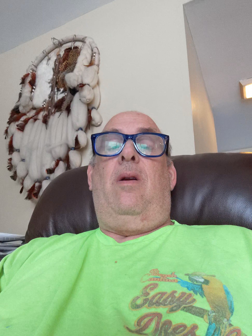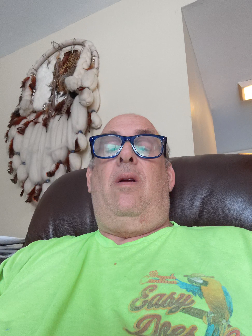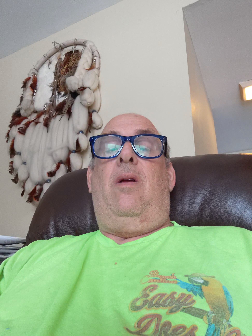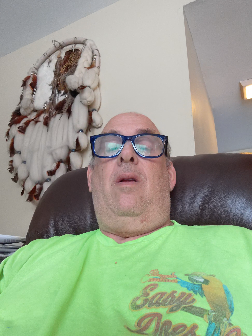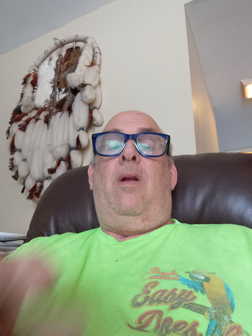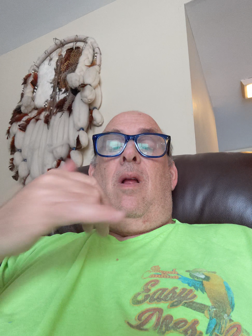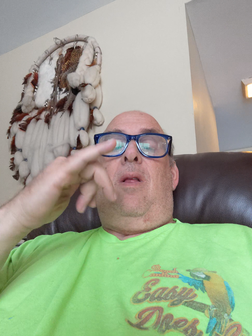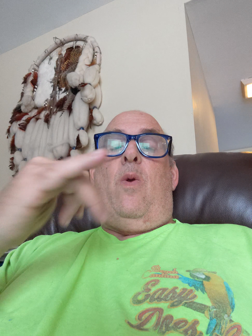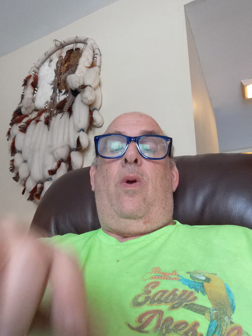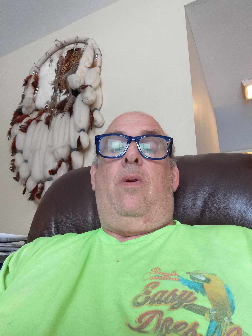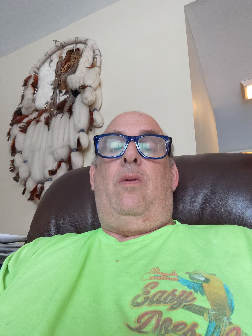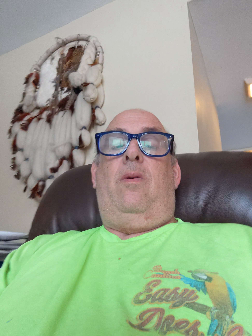yellow